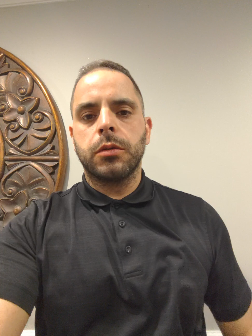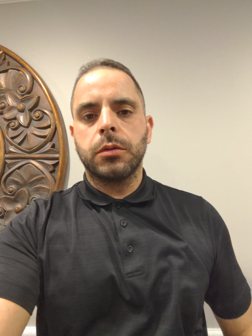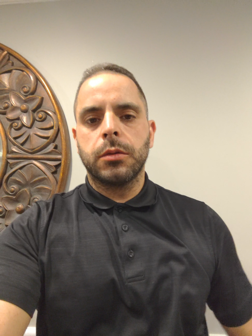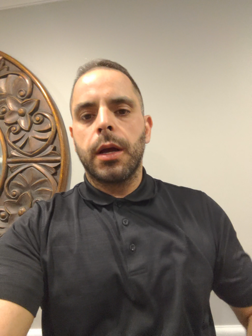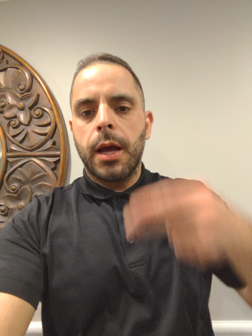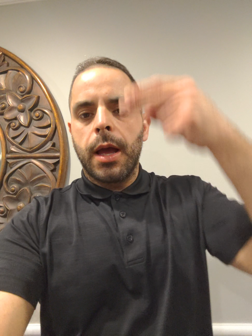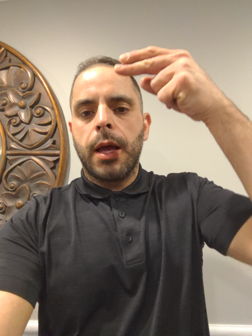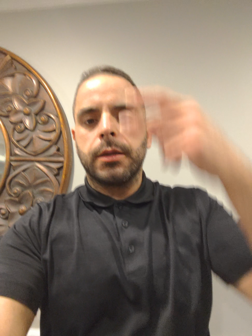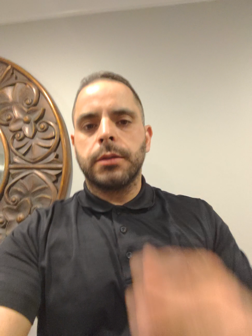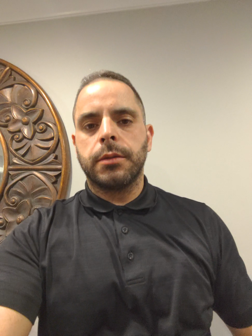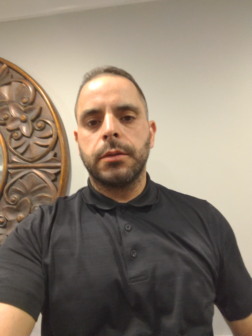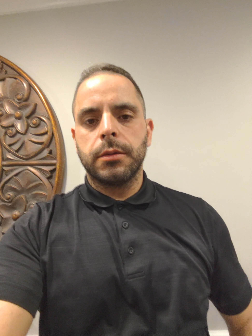high